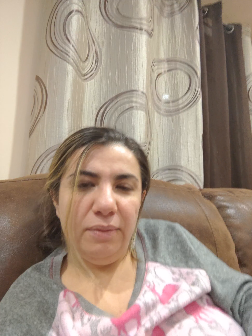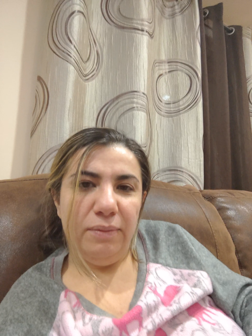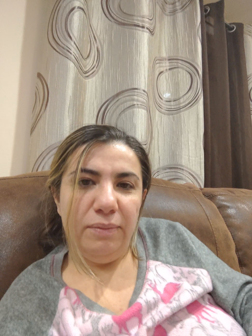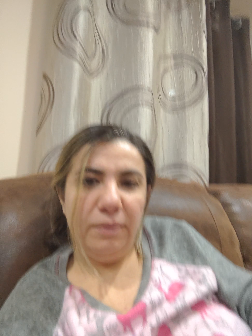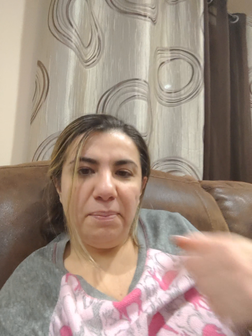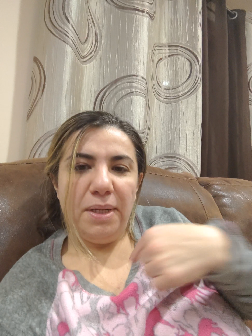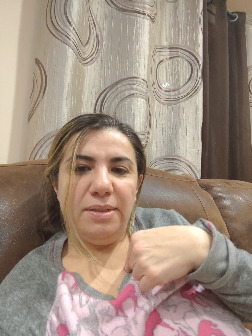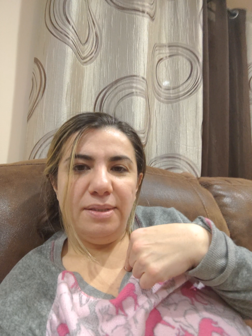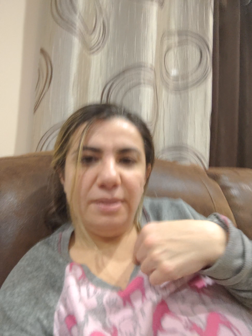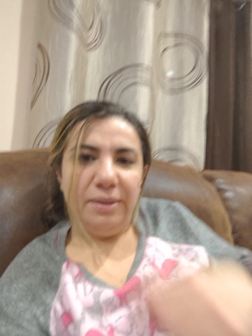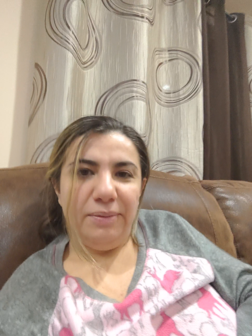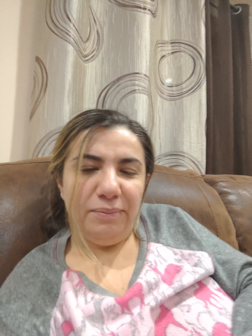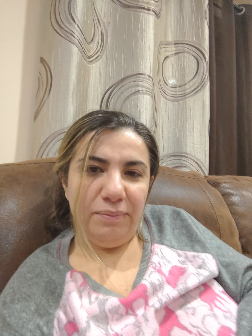my